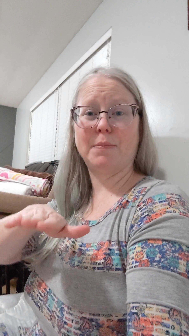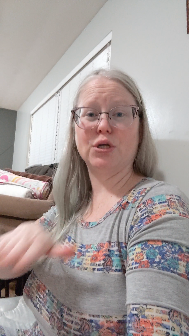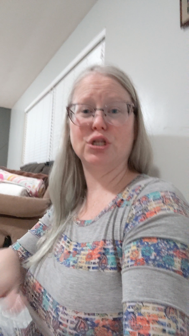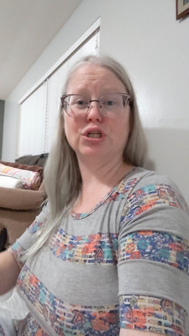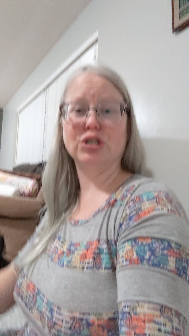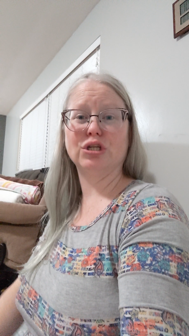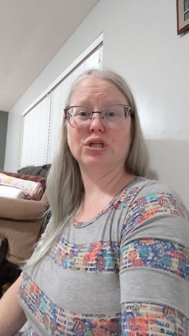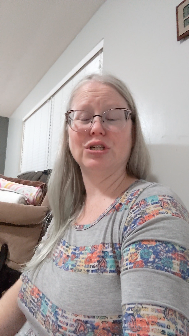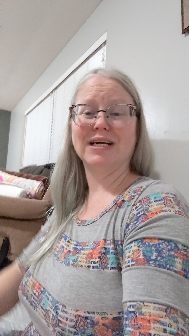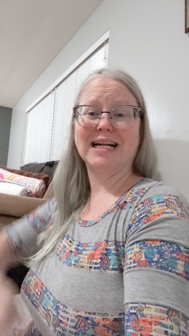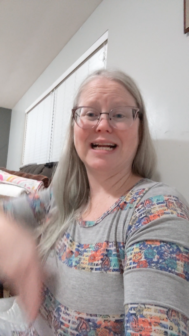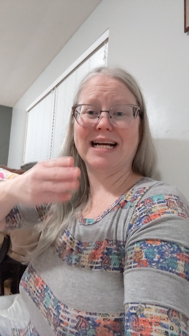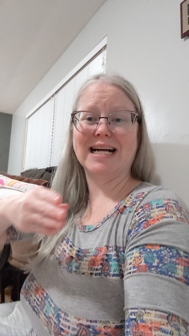kick